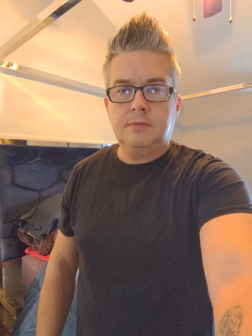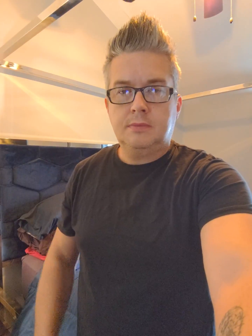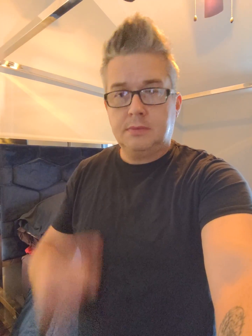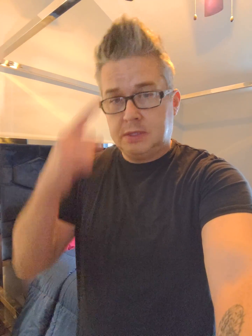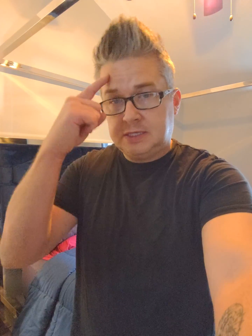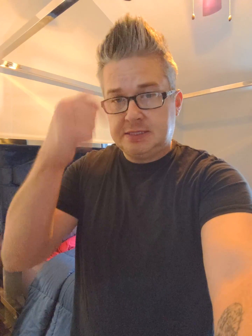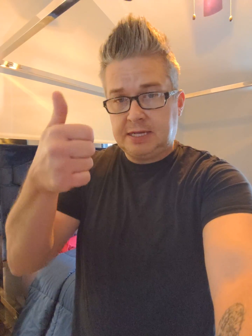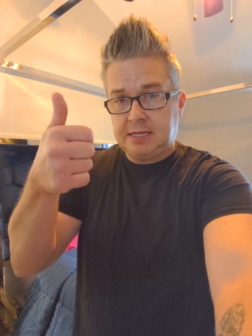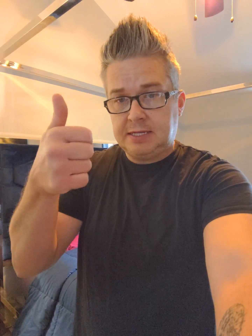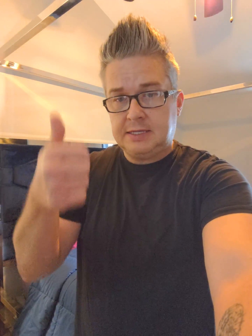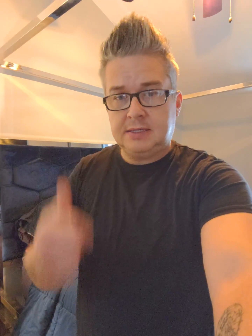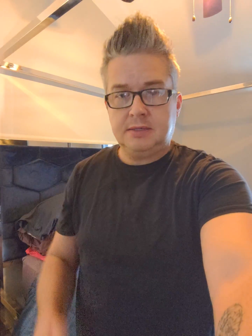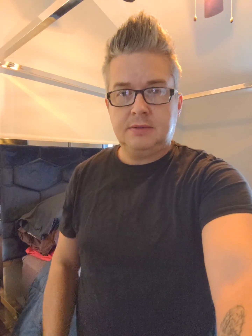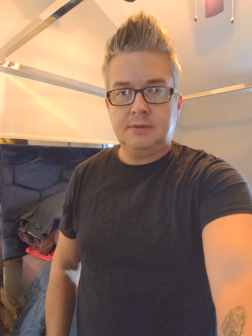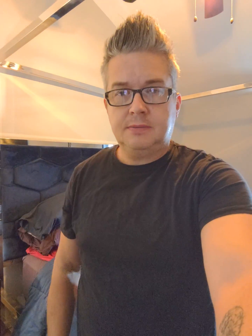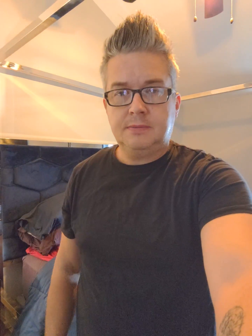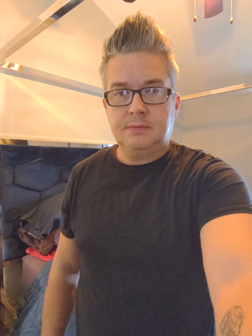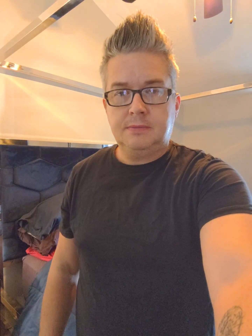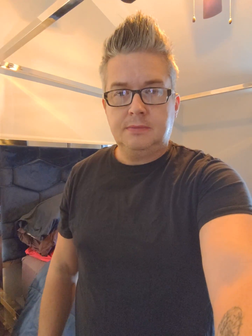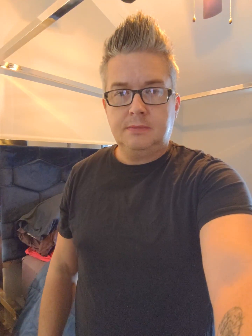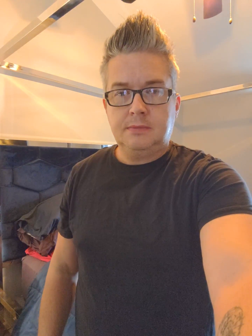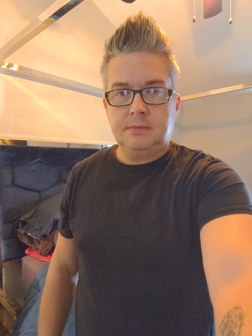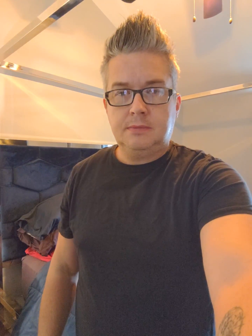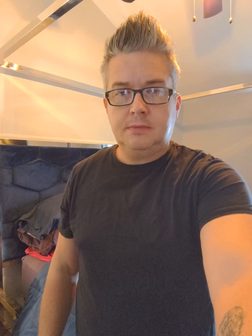dime